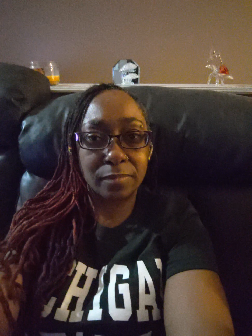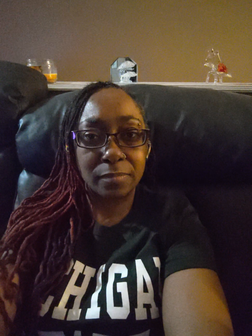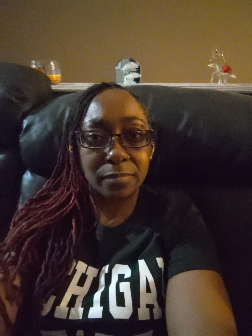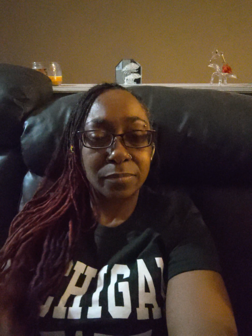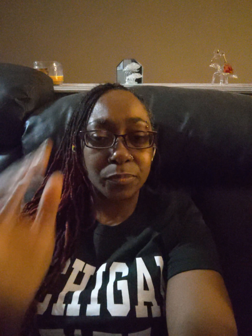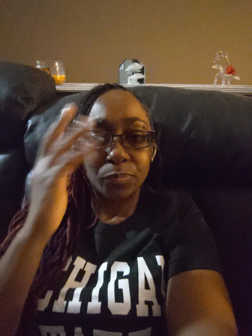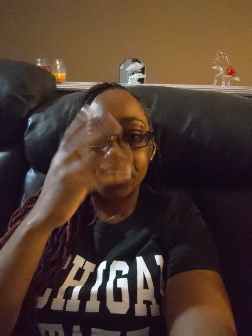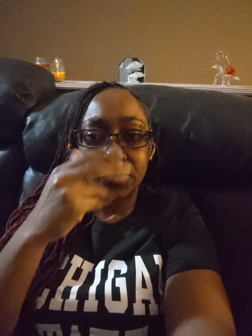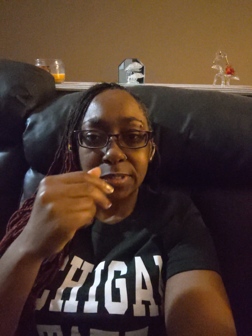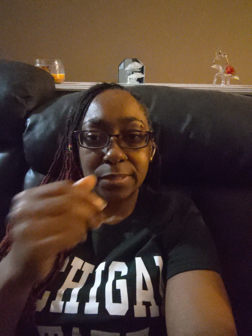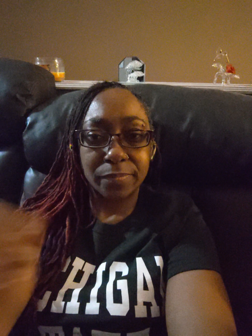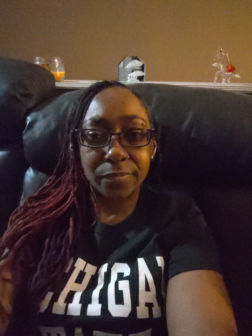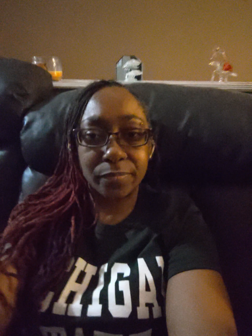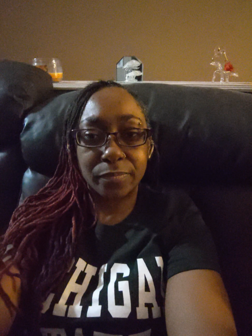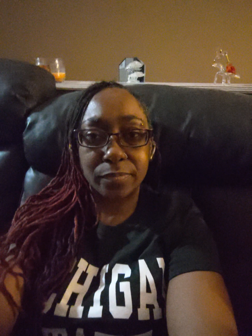pretty